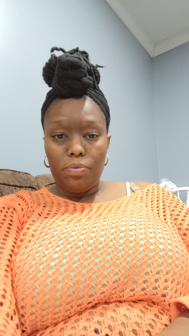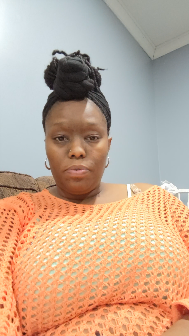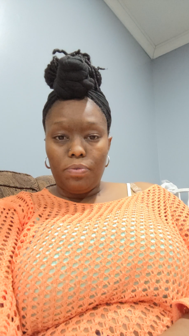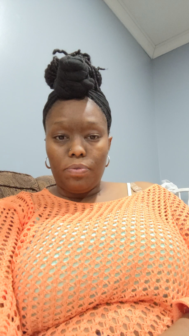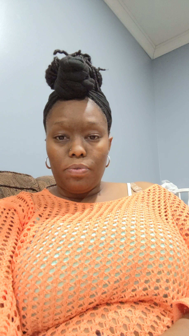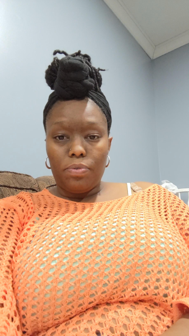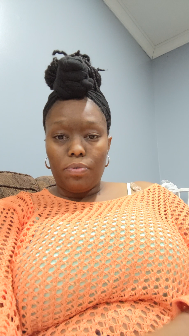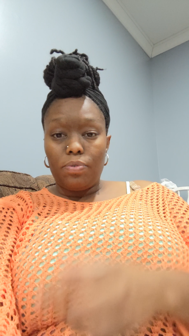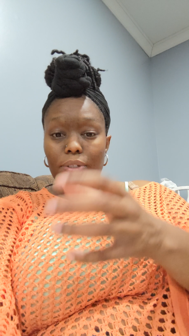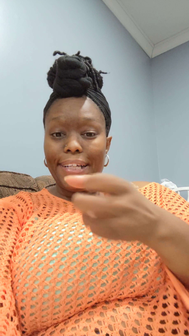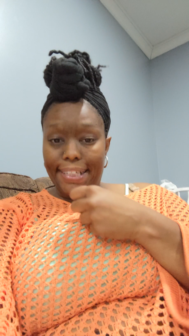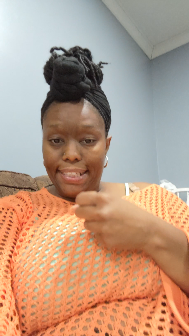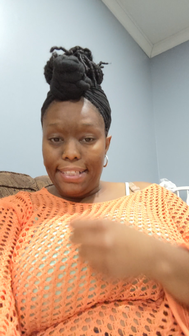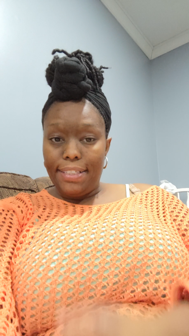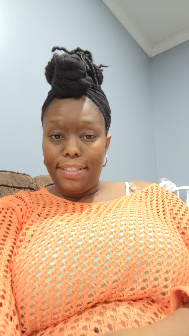get